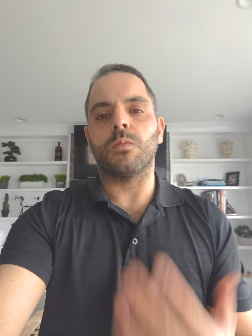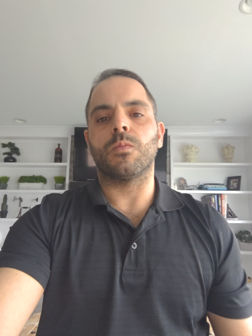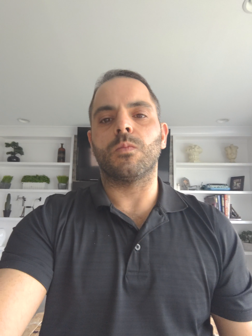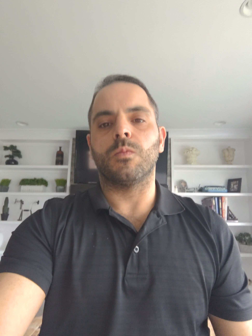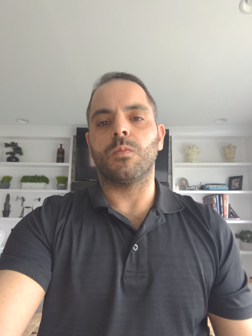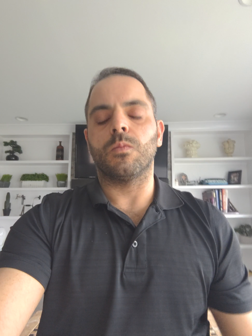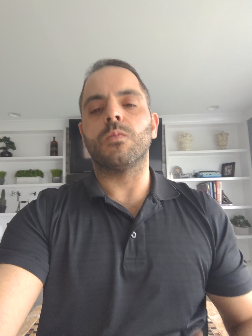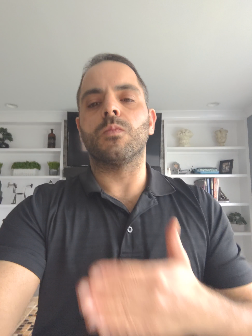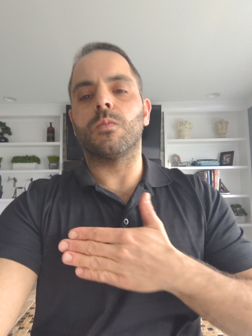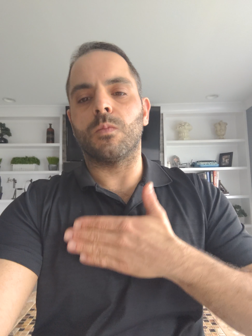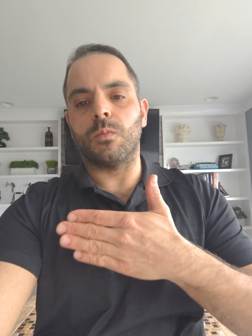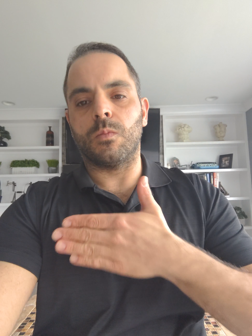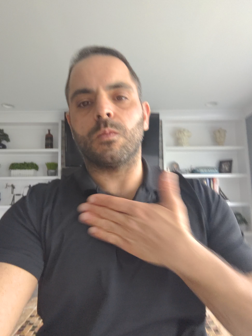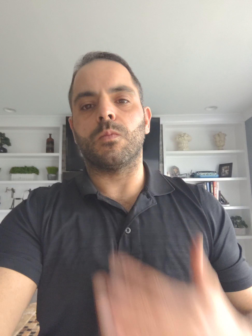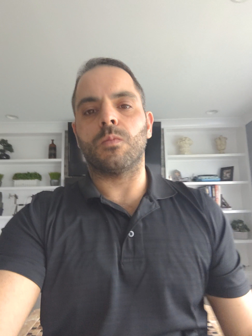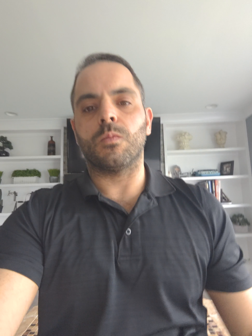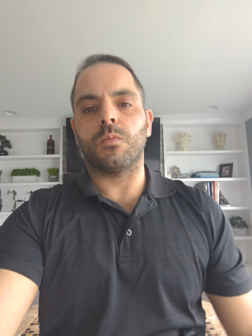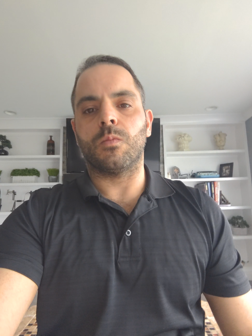happy